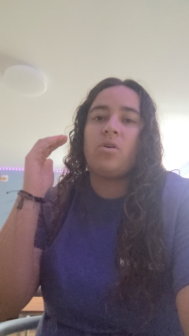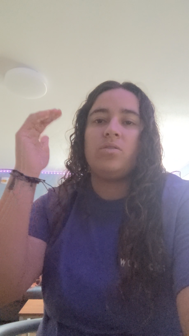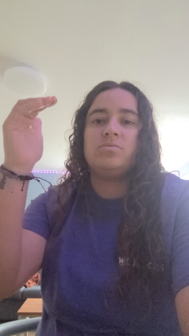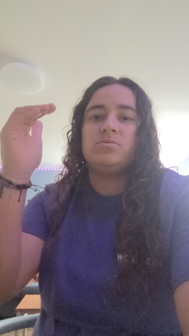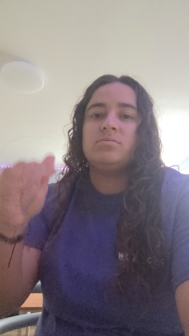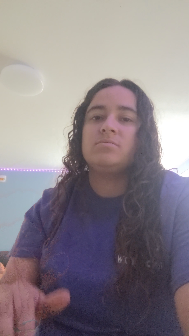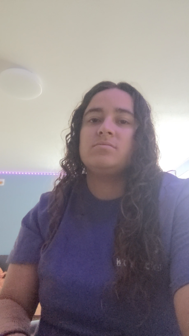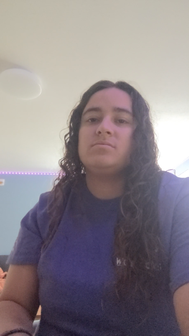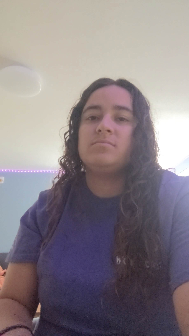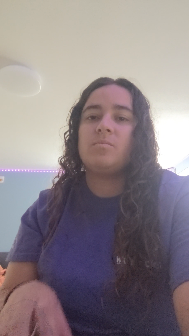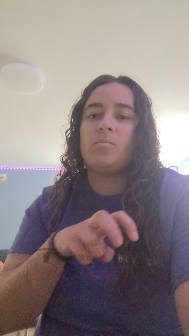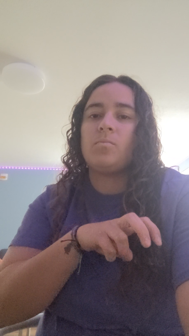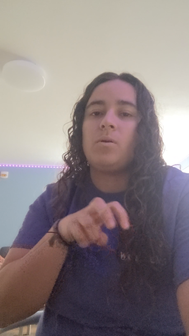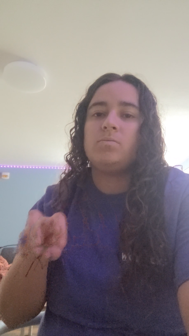porch